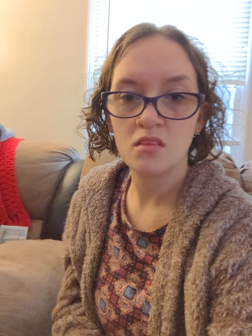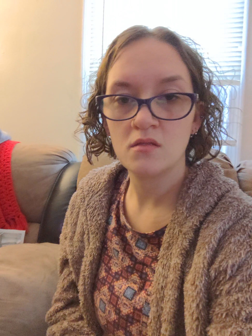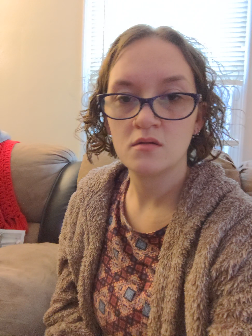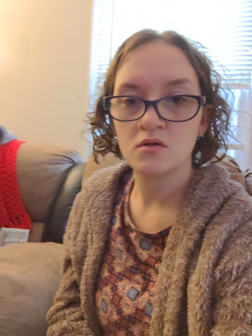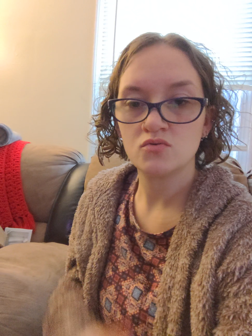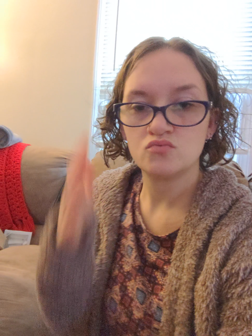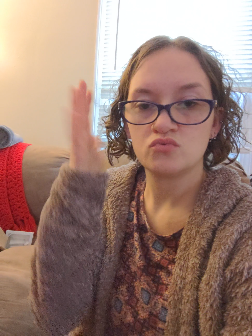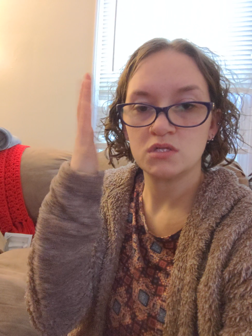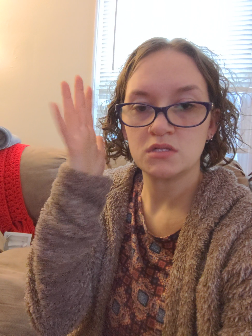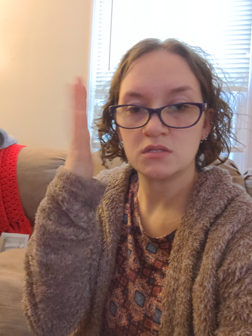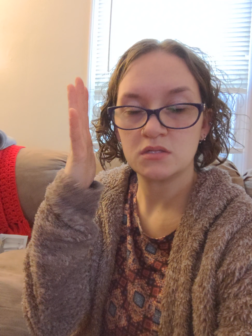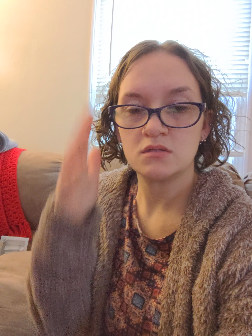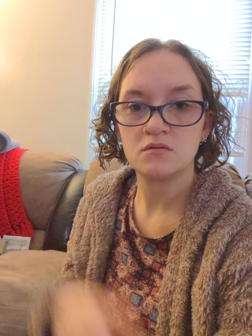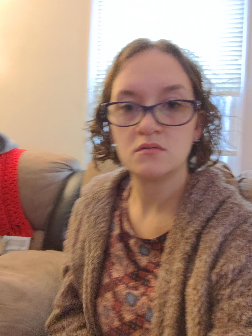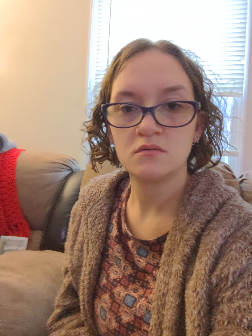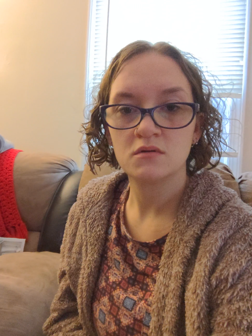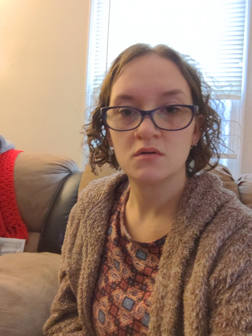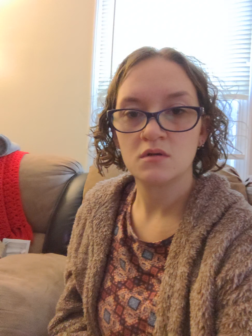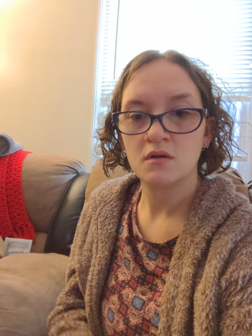tree